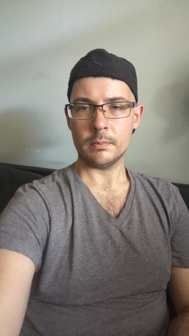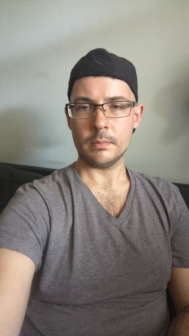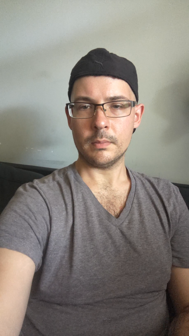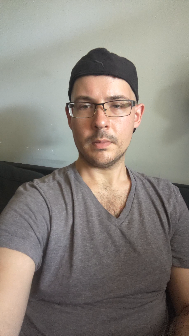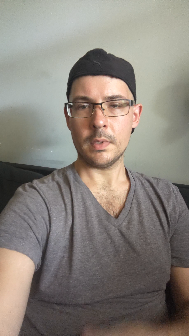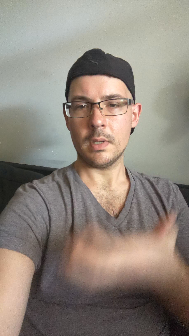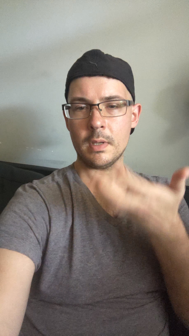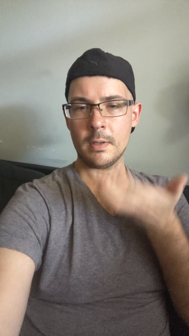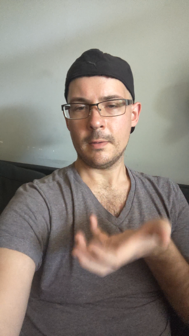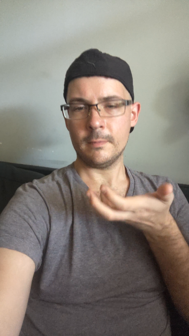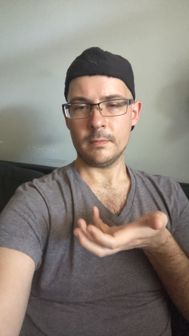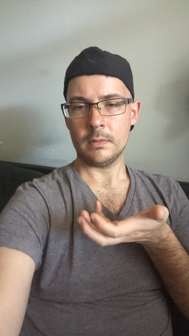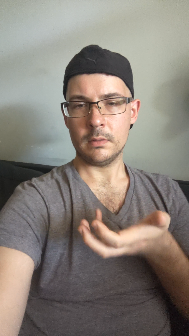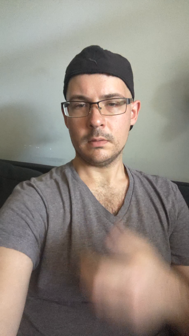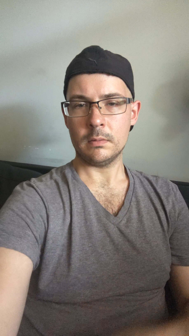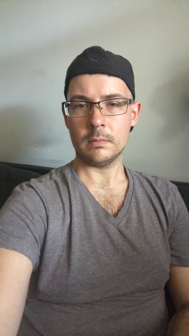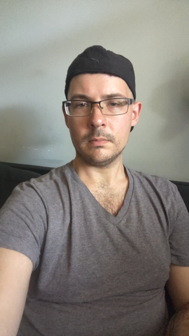heavy